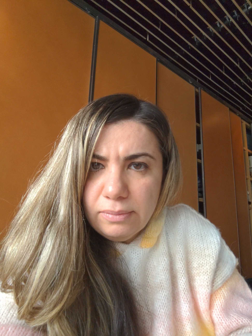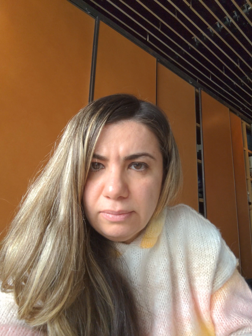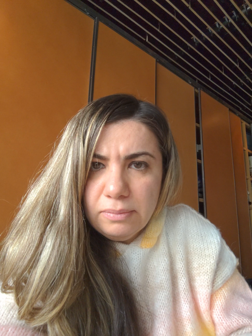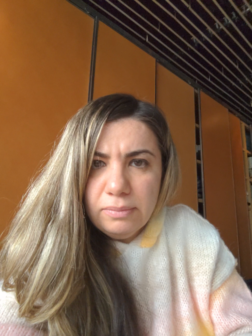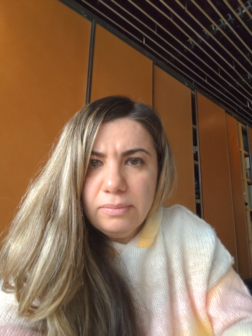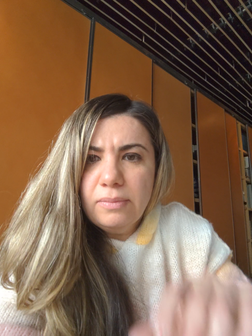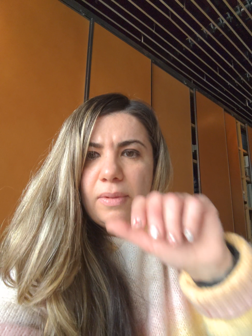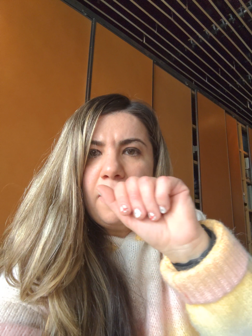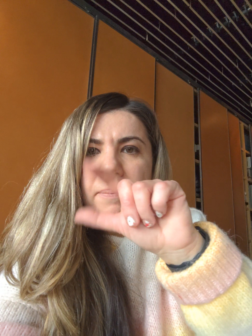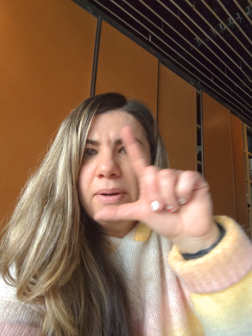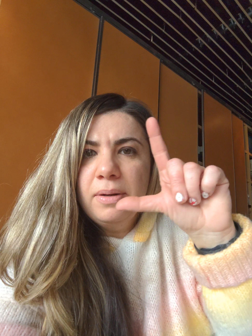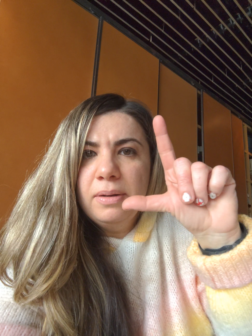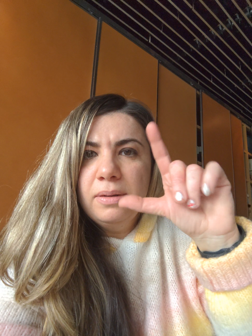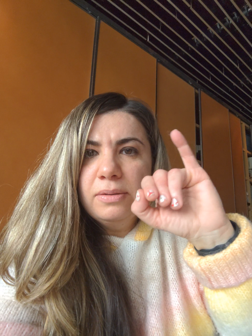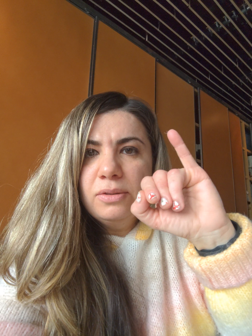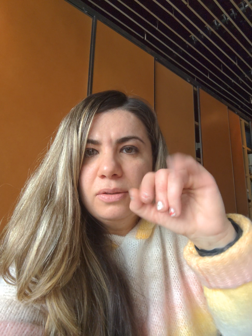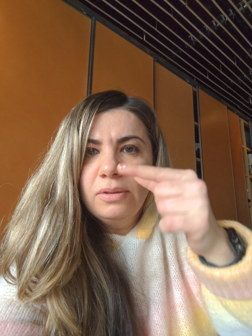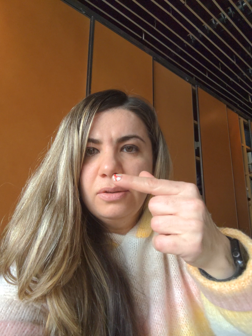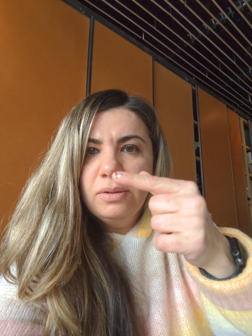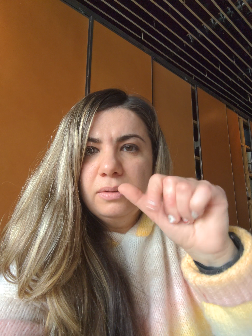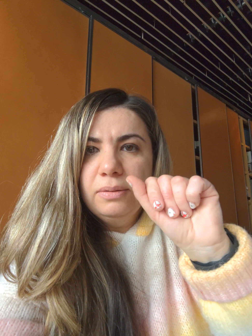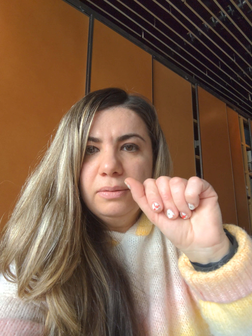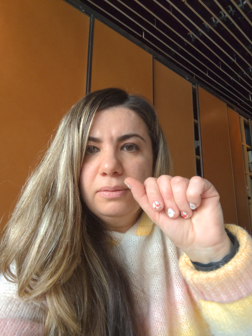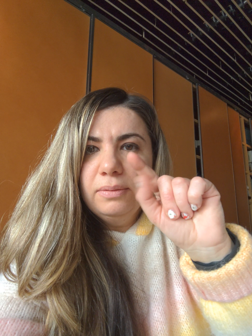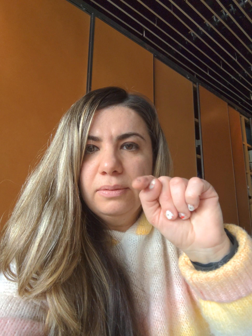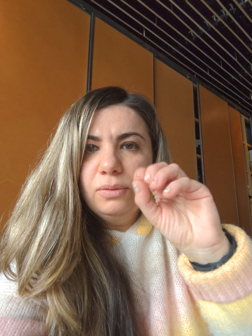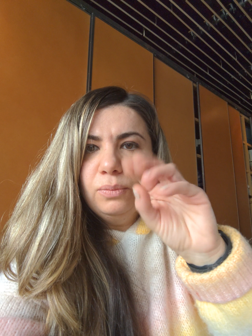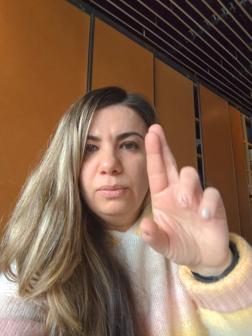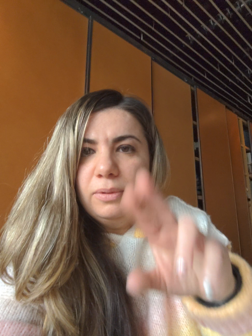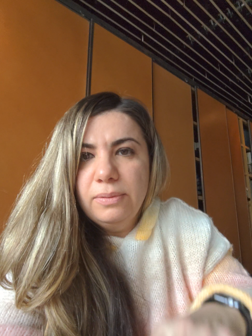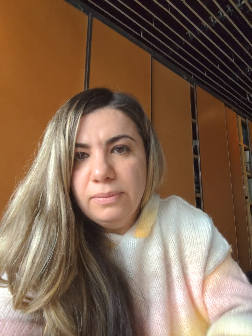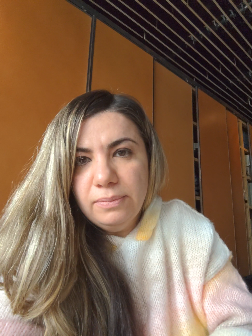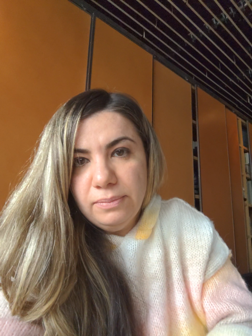alligator